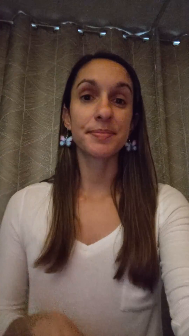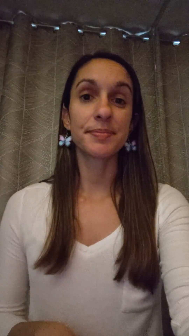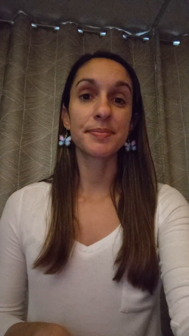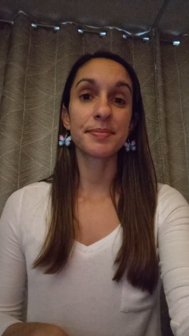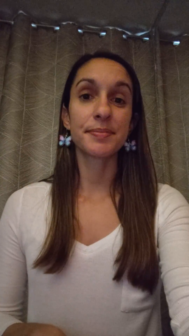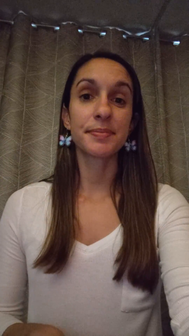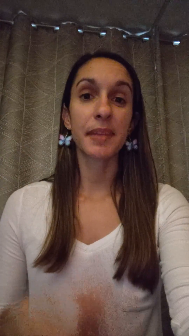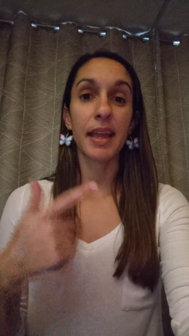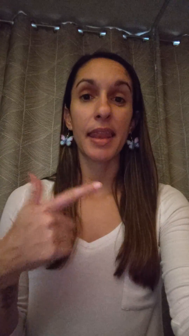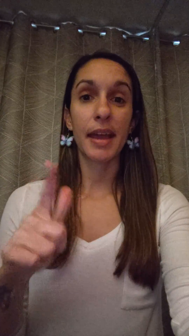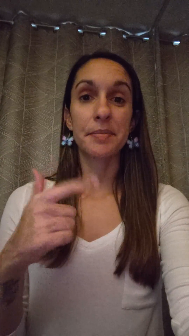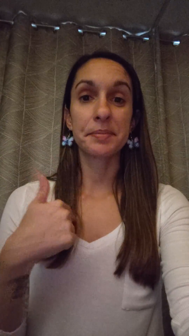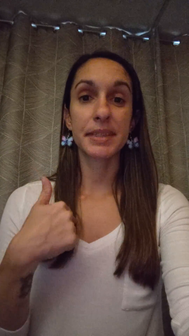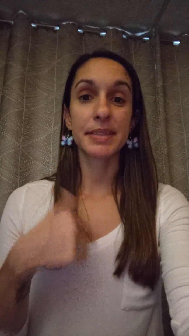let me